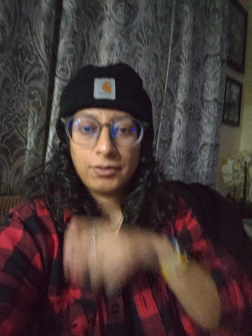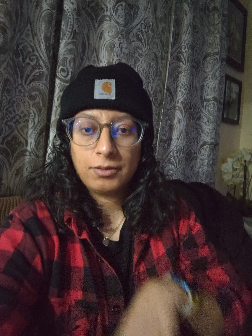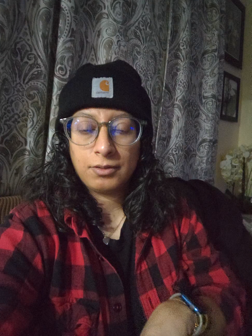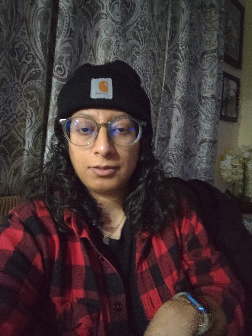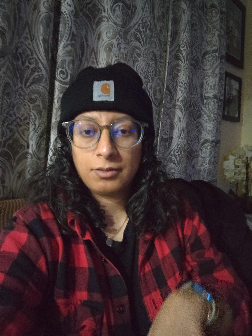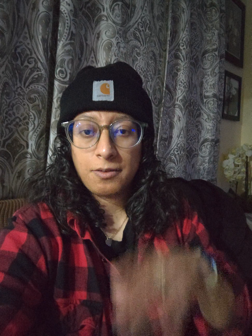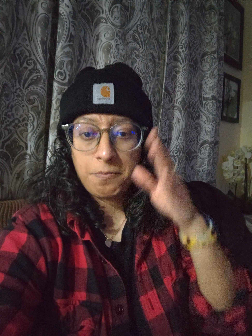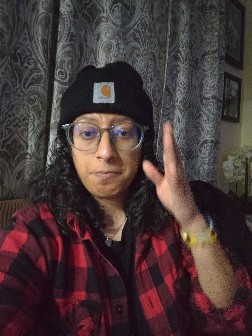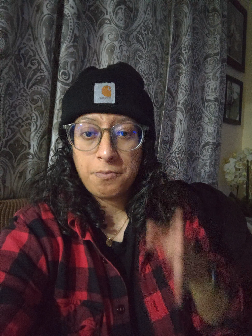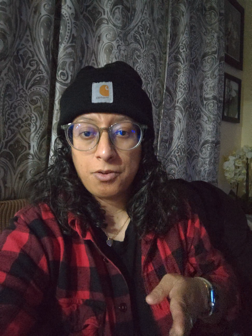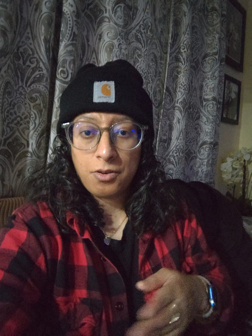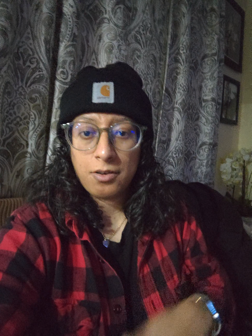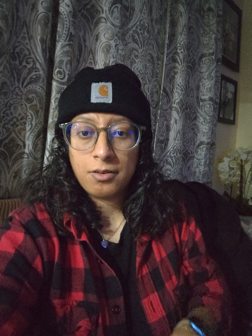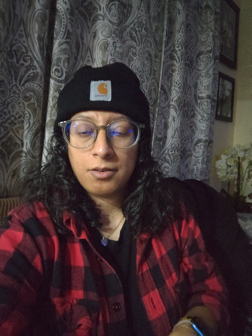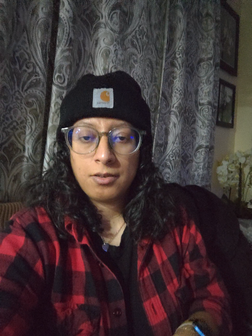person